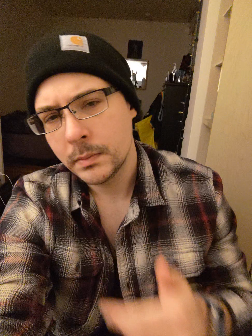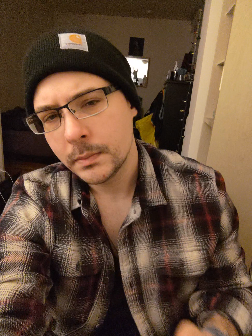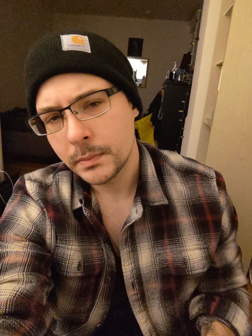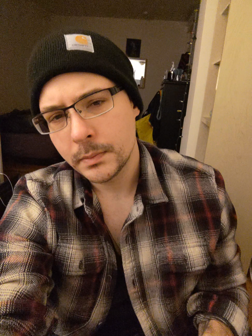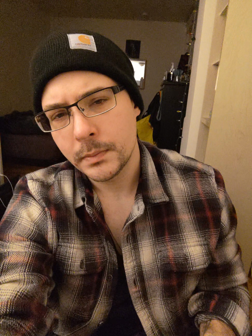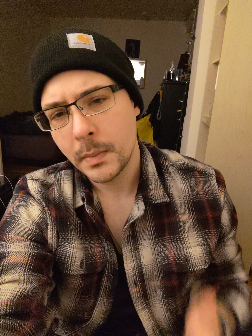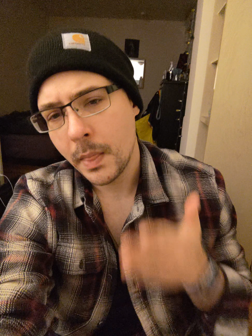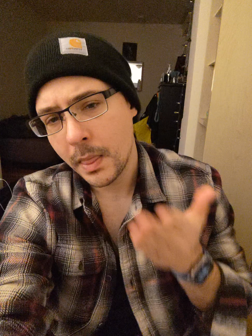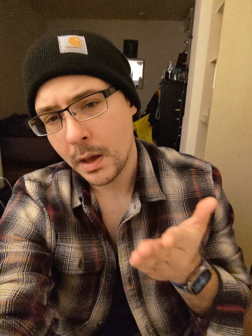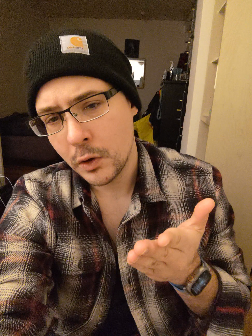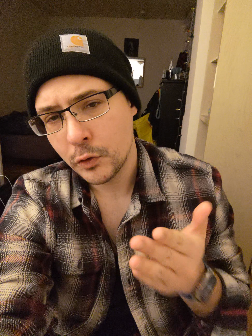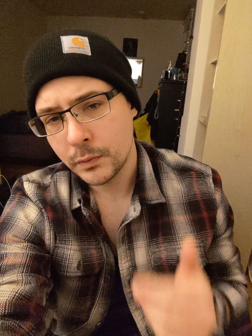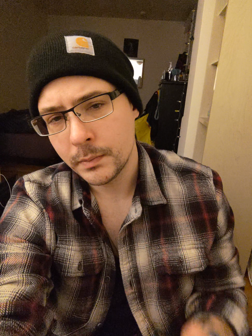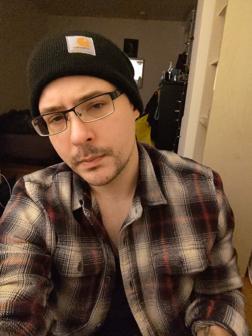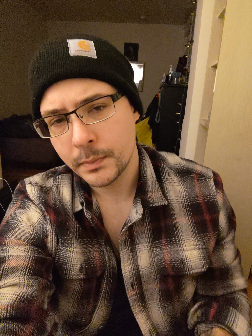there